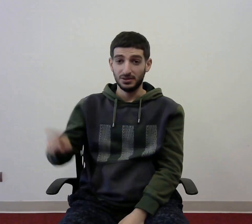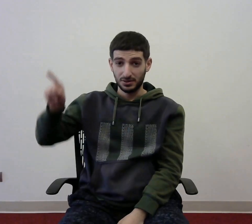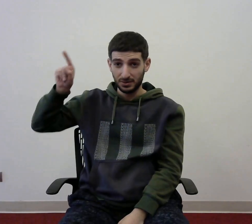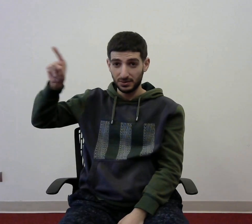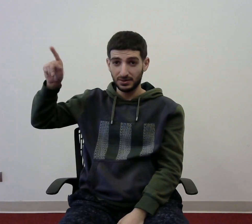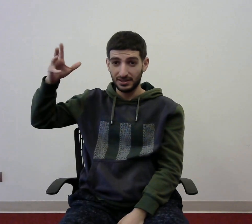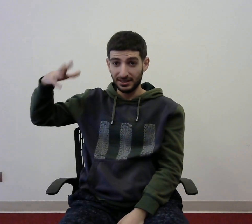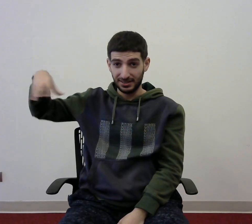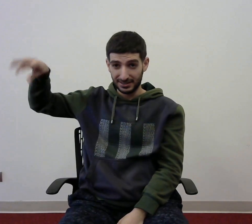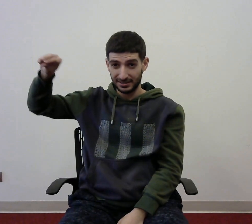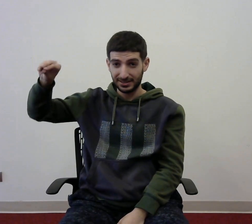onlar